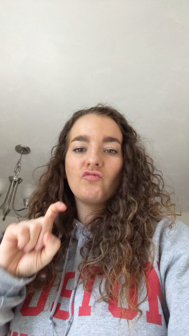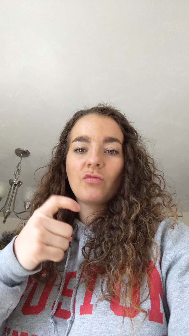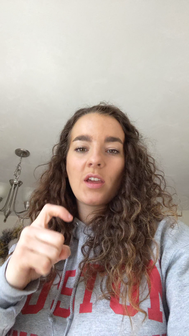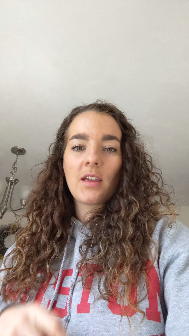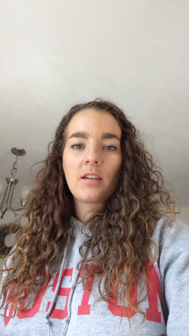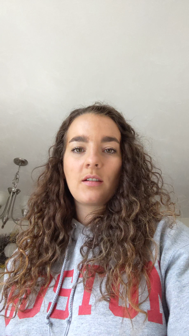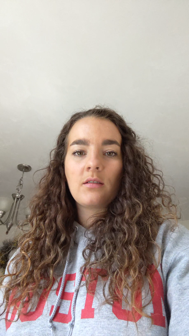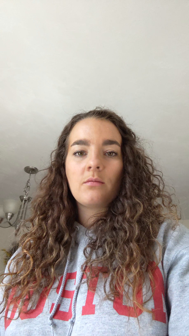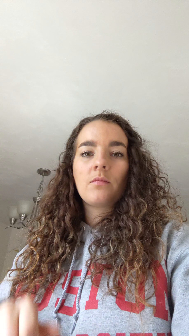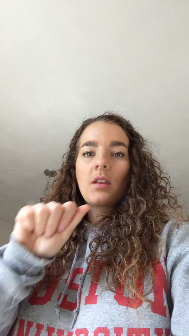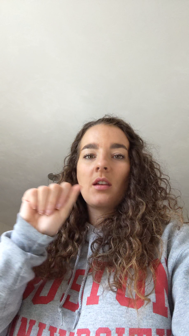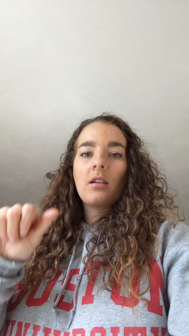a